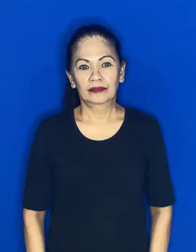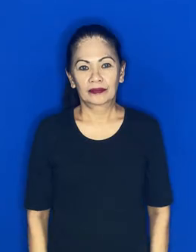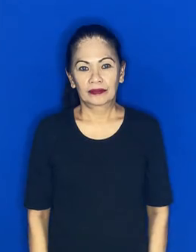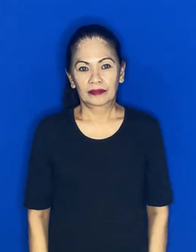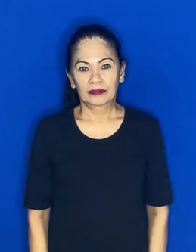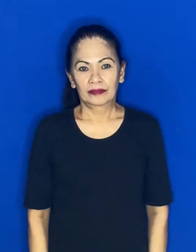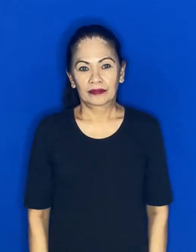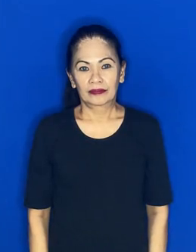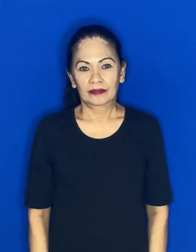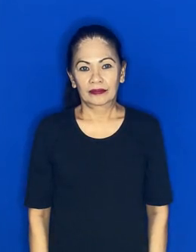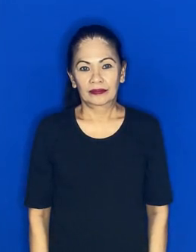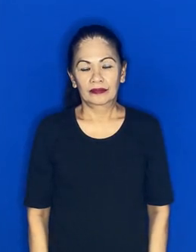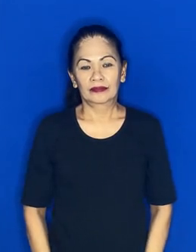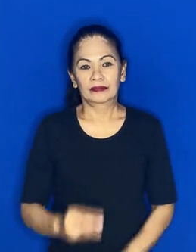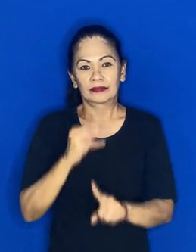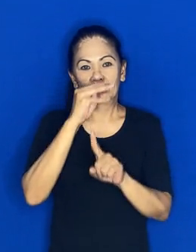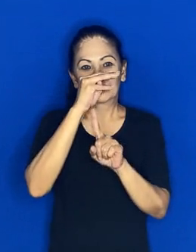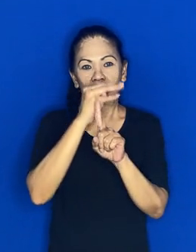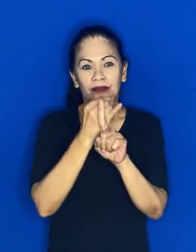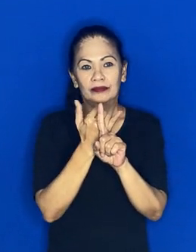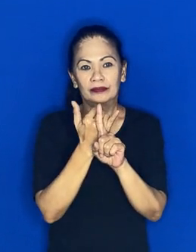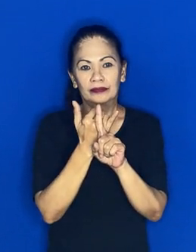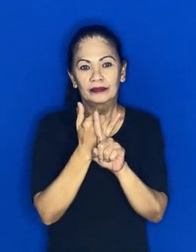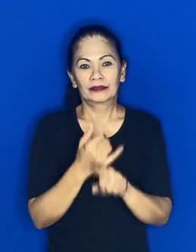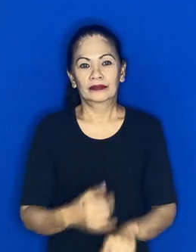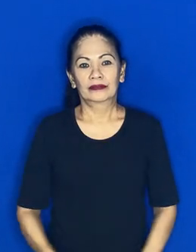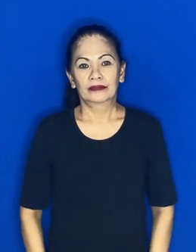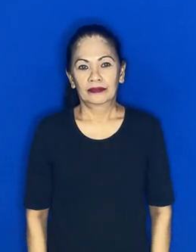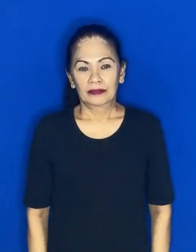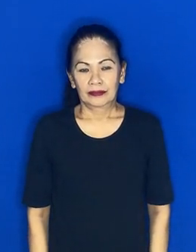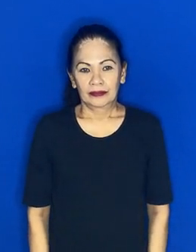may